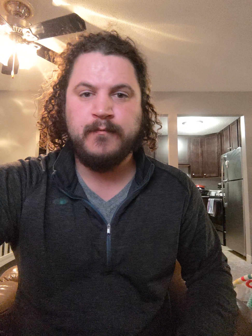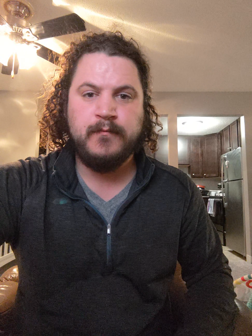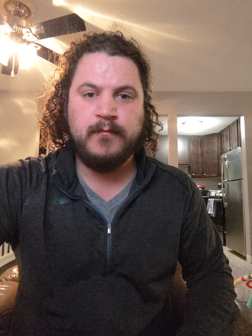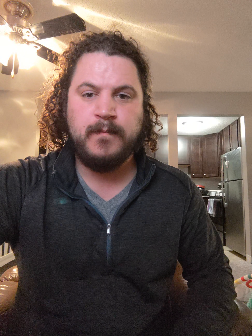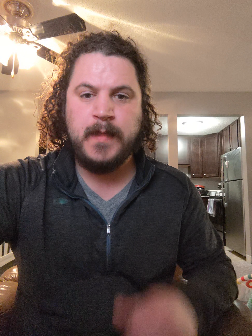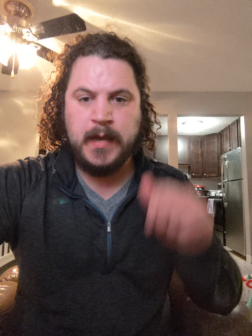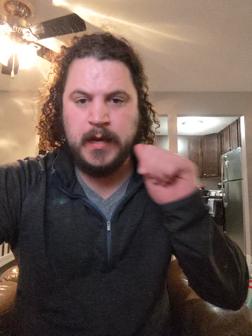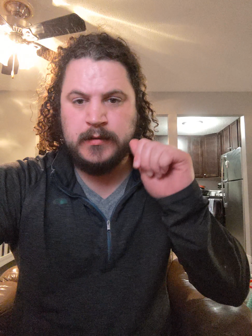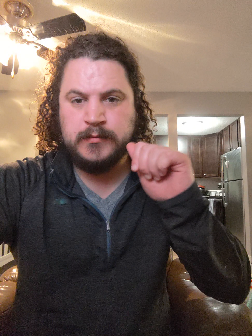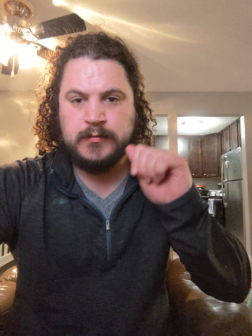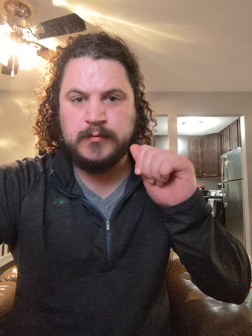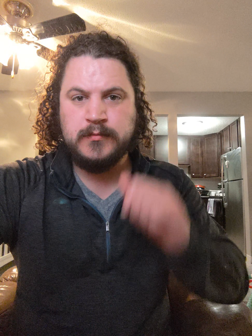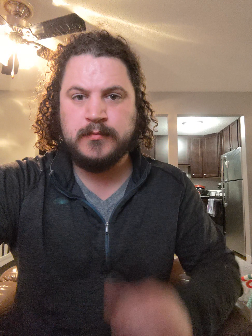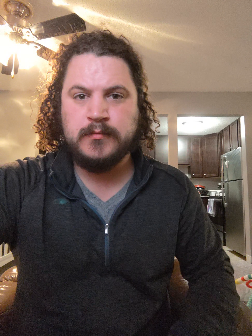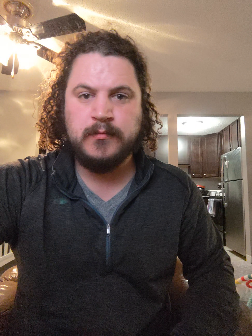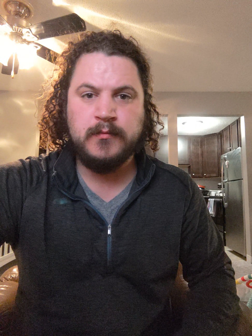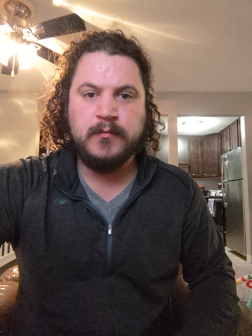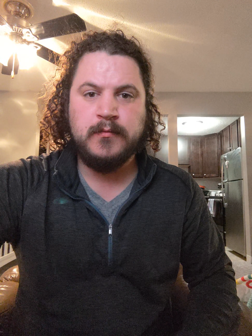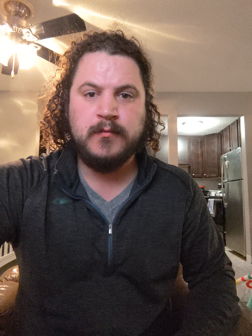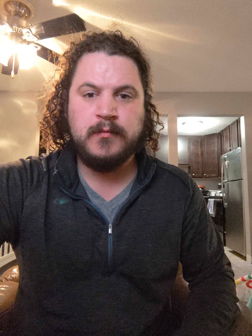aunt